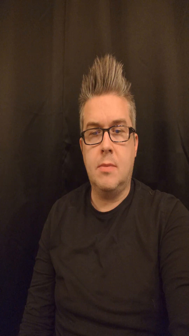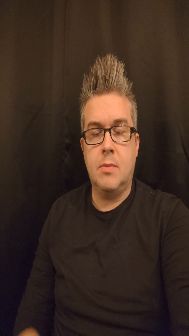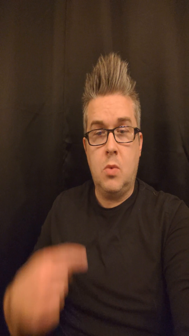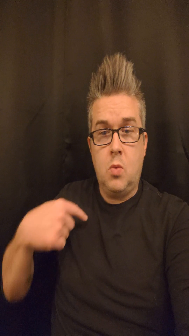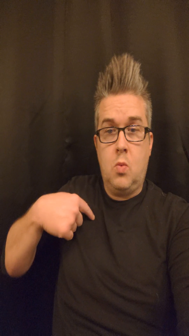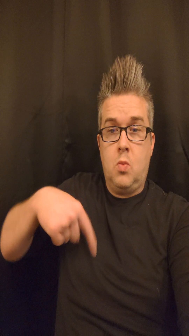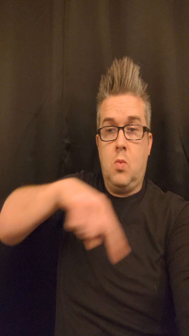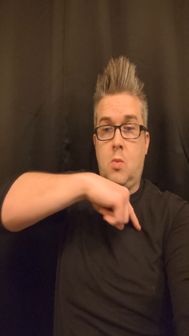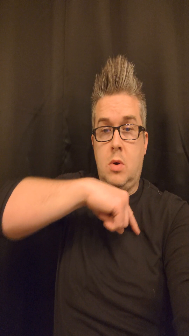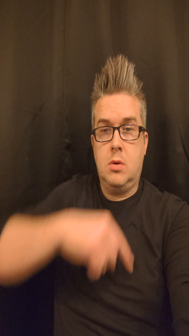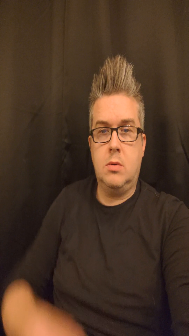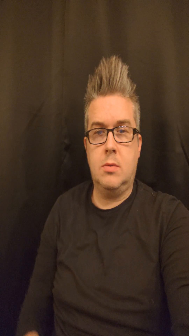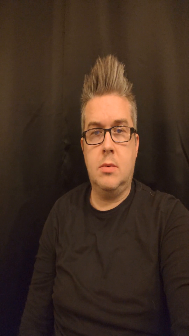we